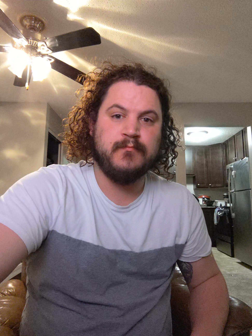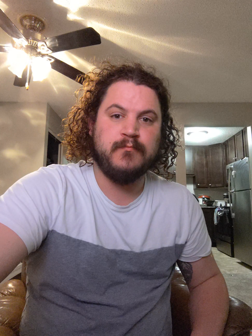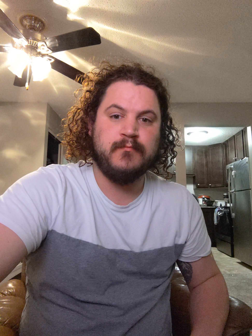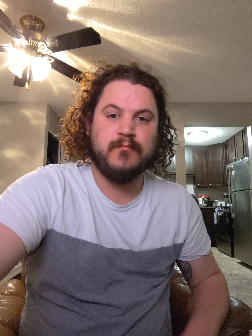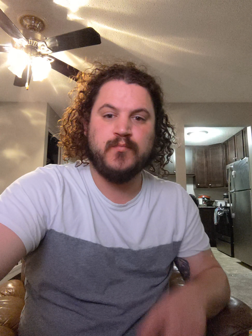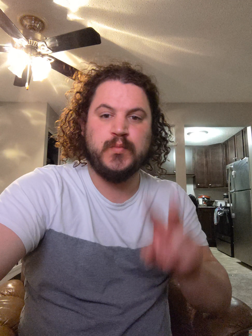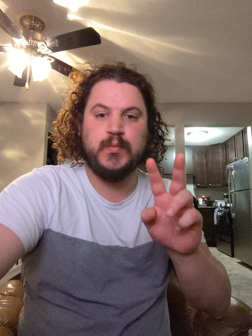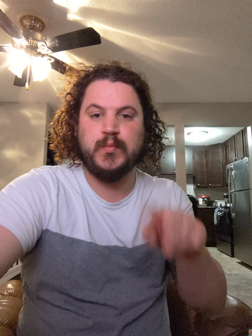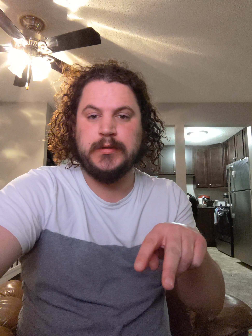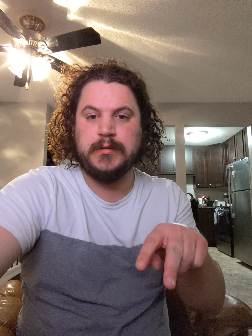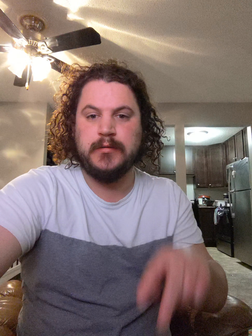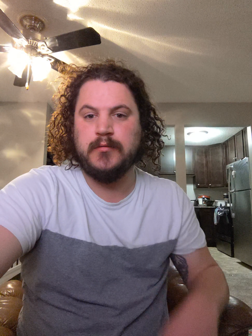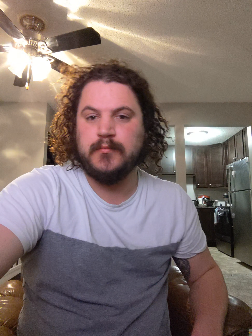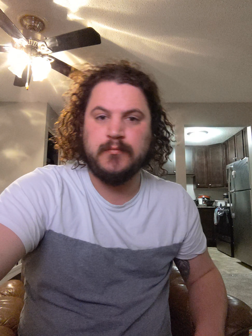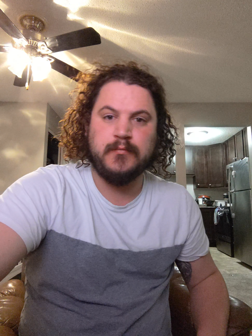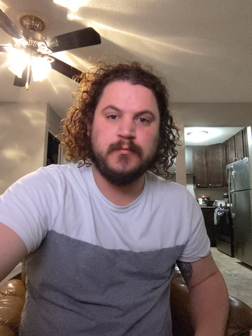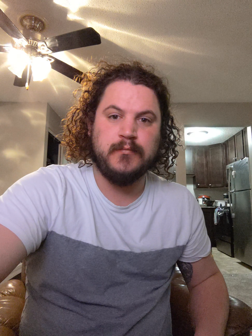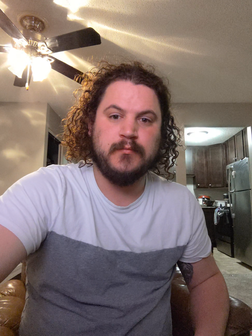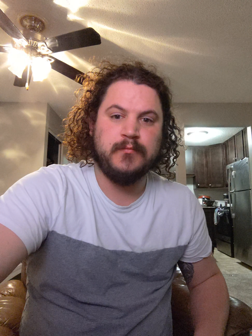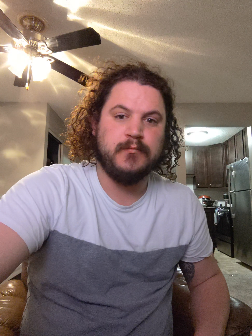read